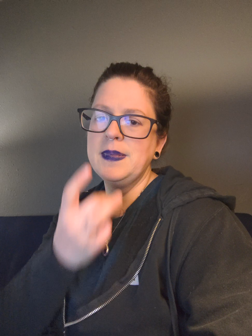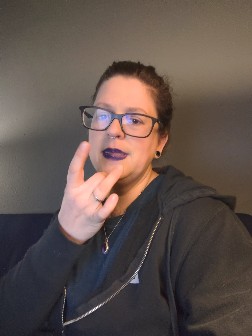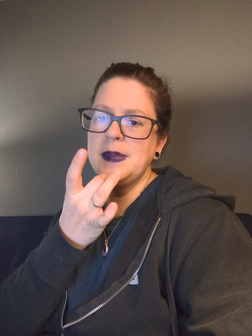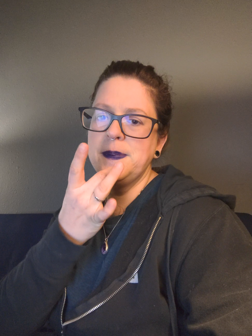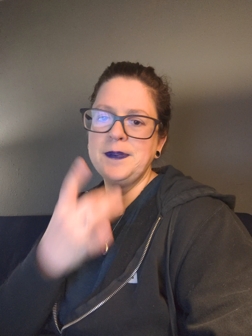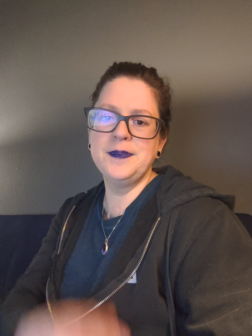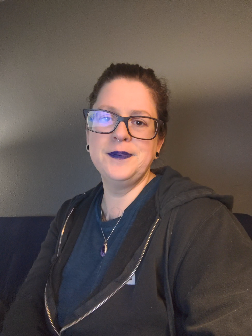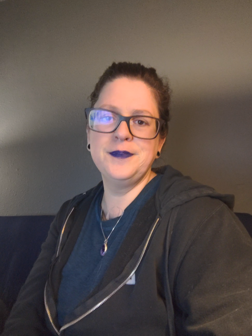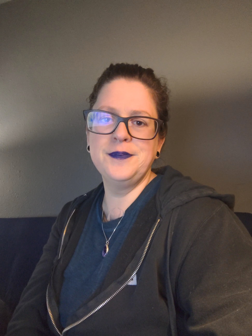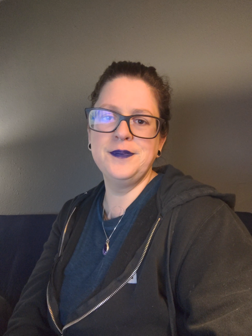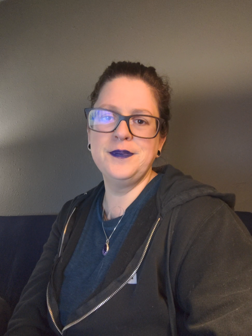lamp